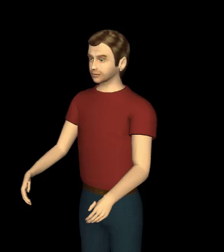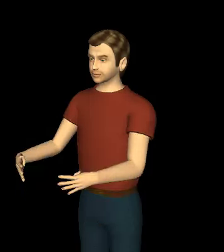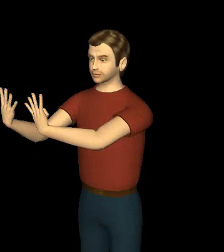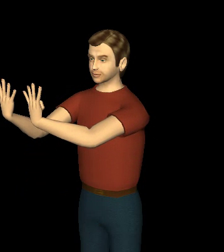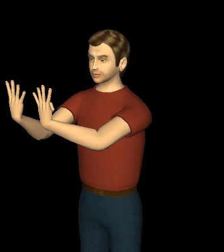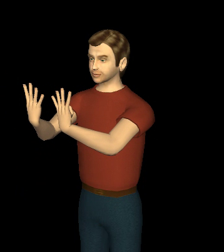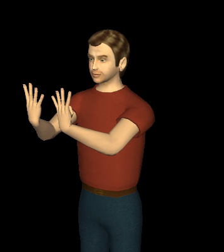عيد ميلاد